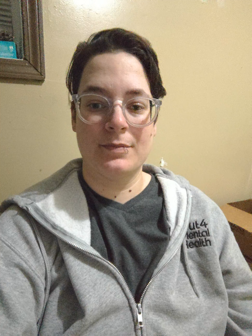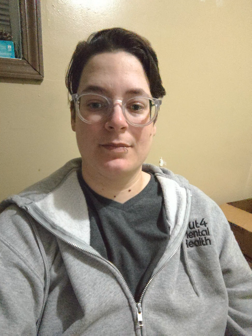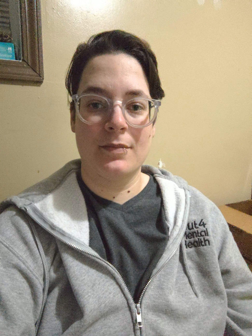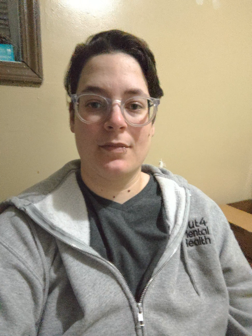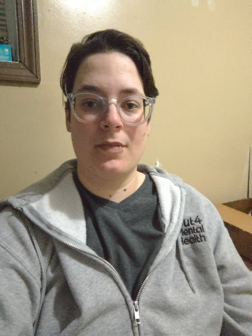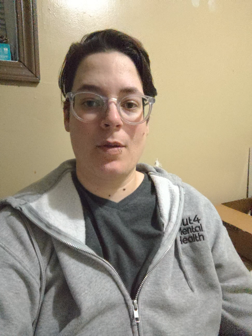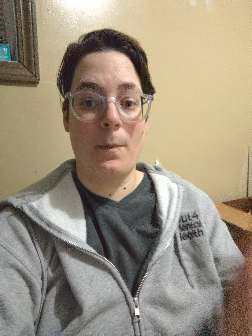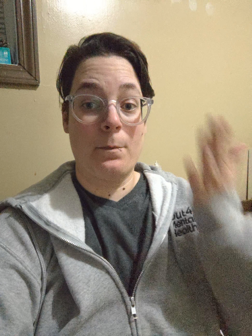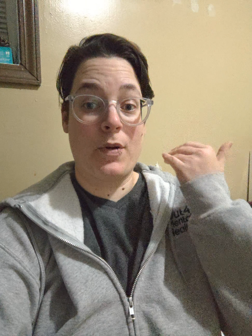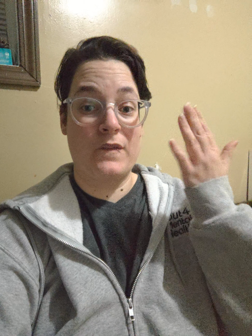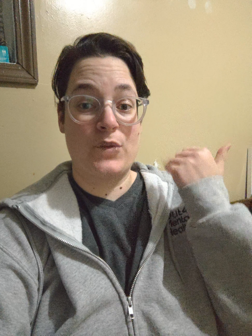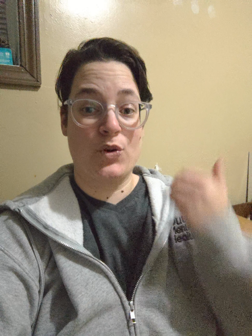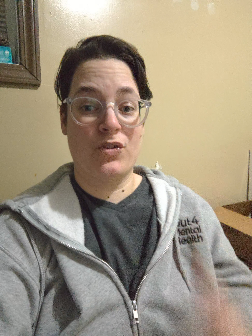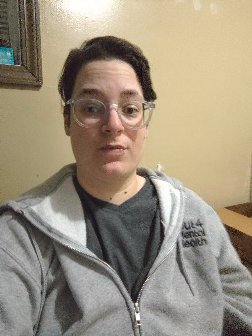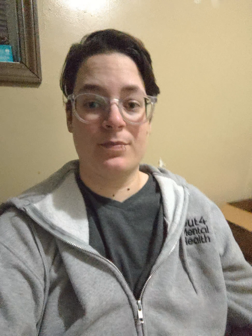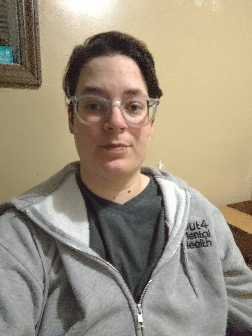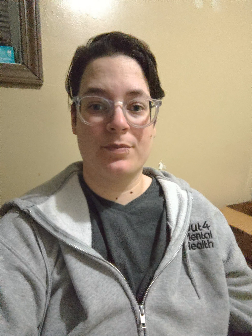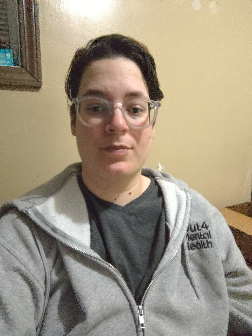before